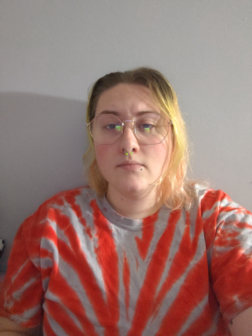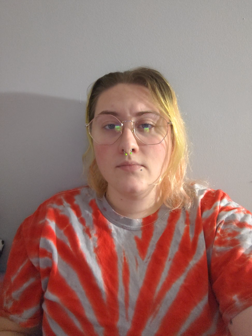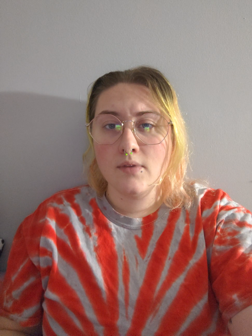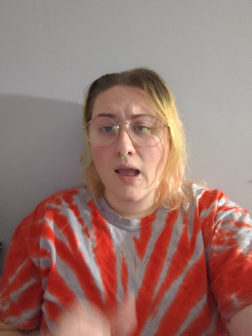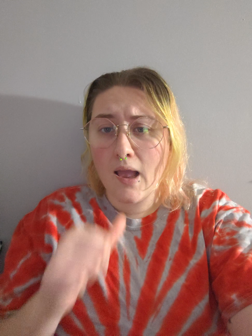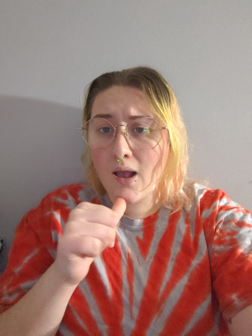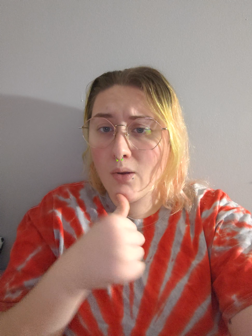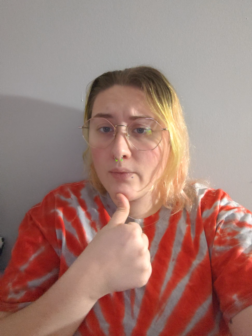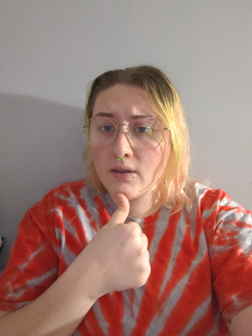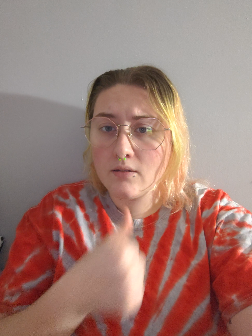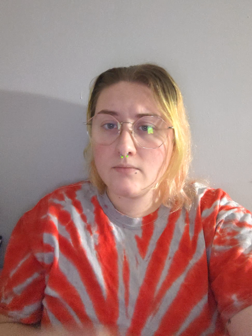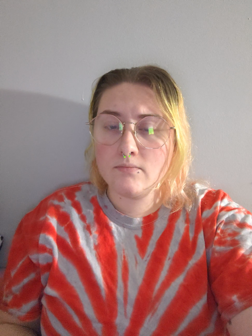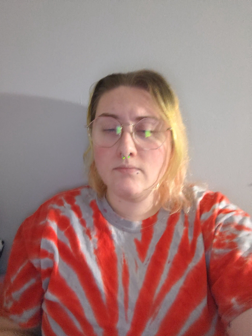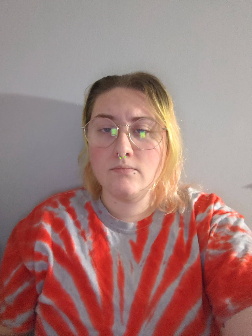owie